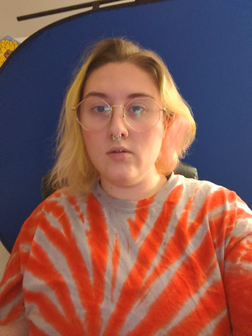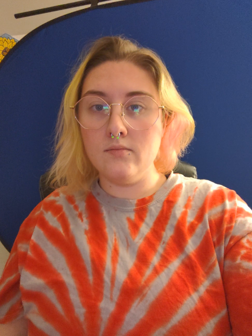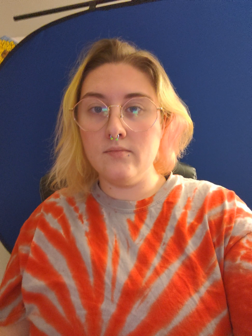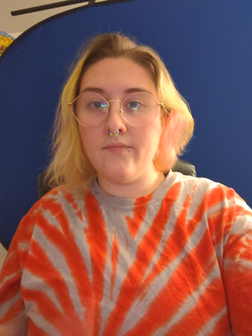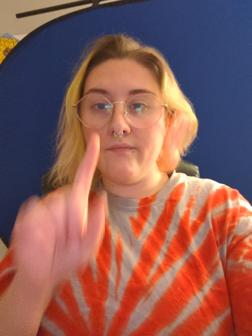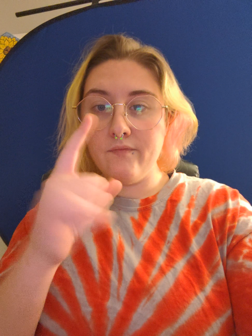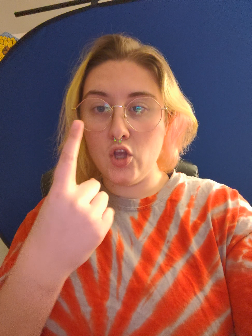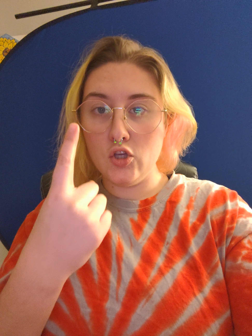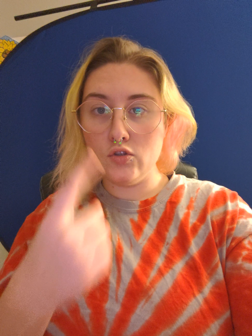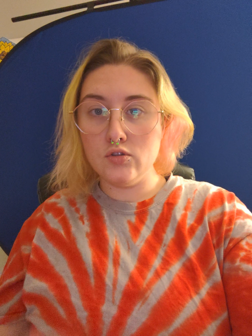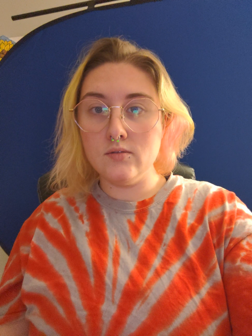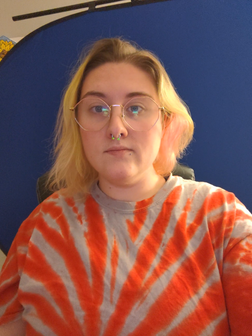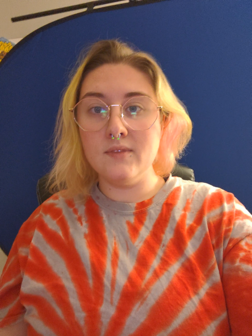first